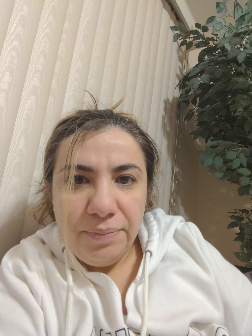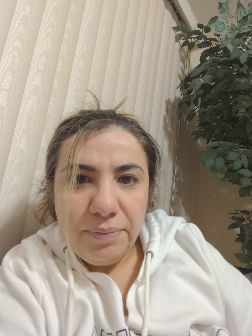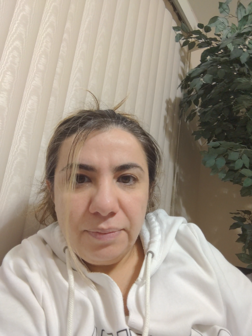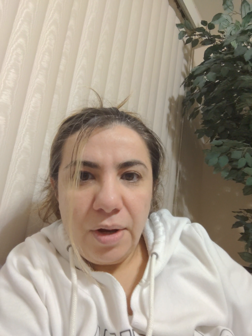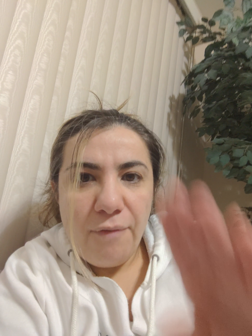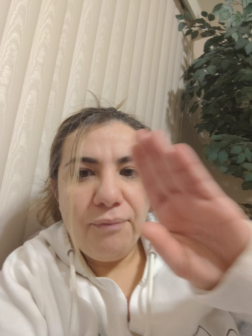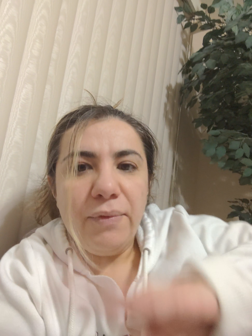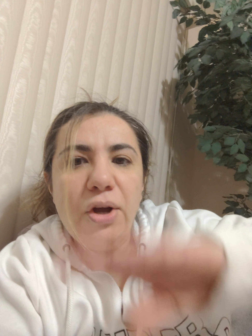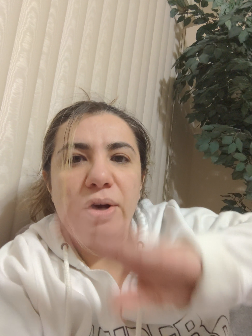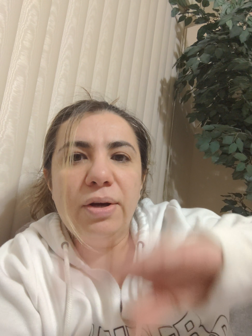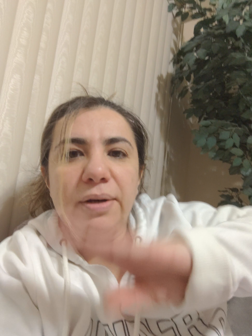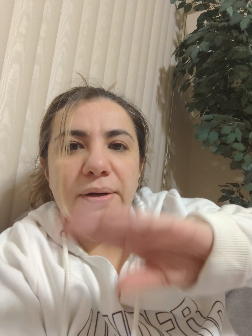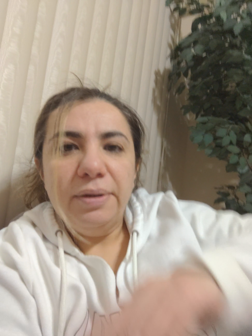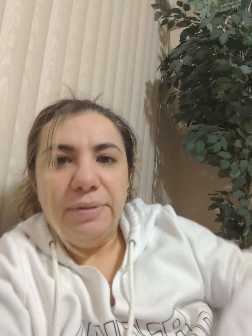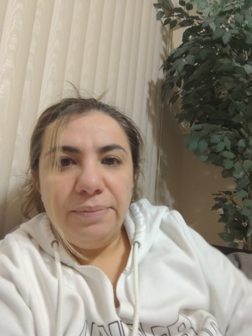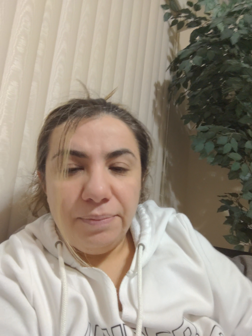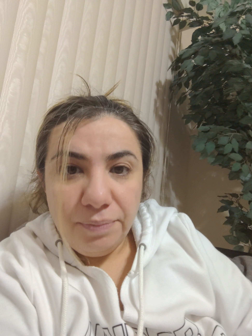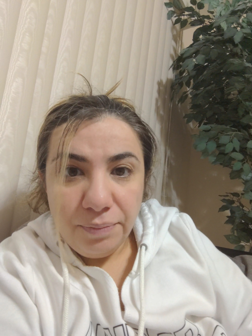fall